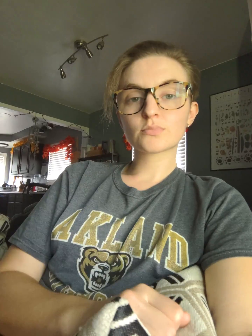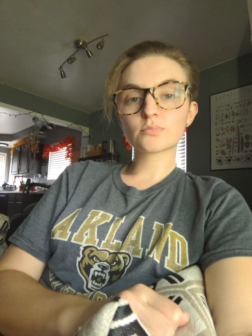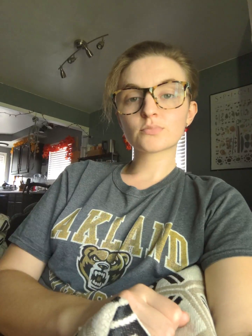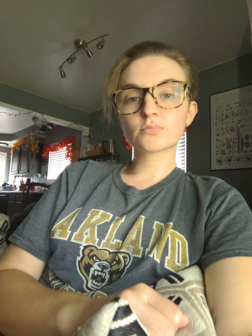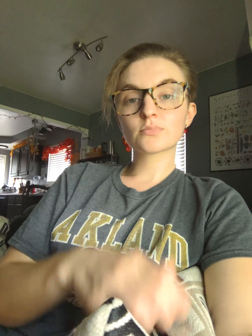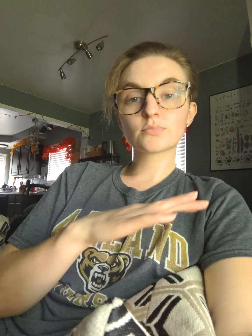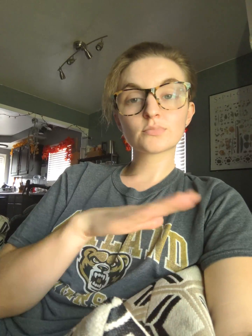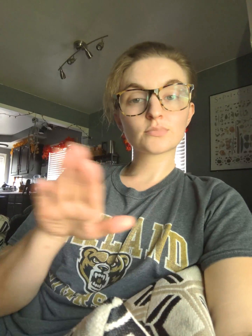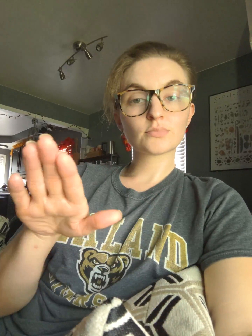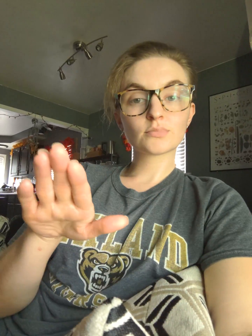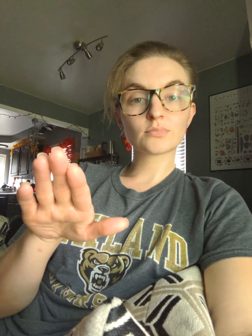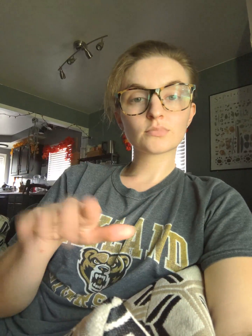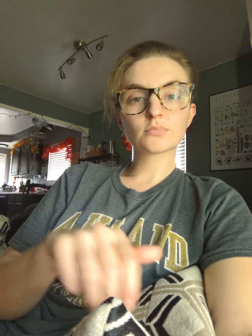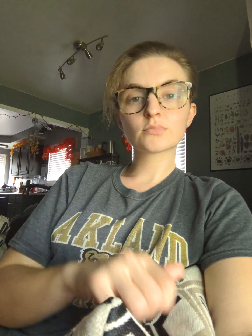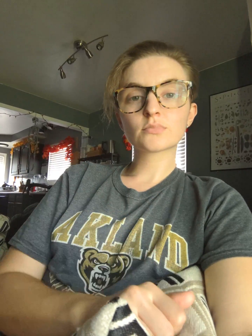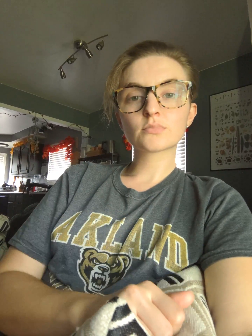nice